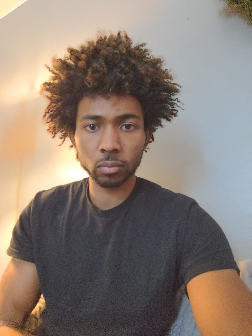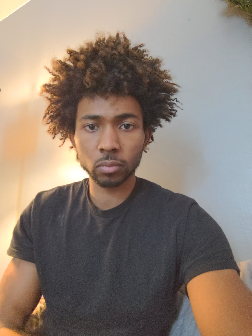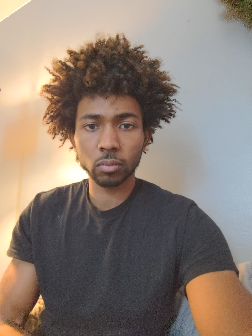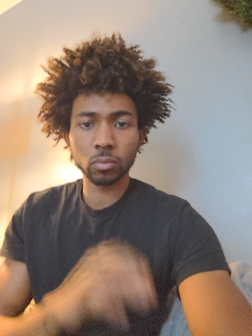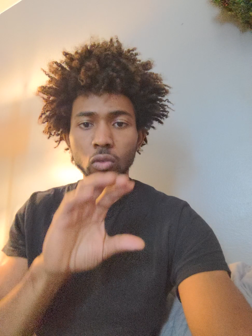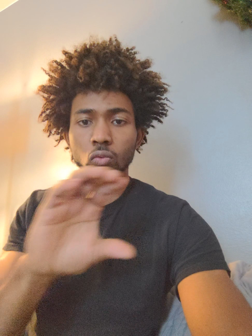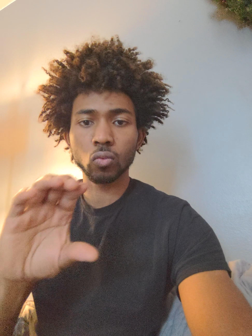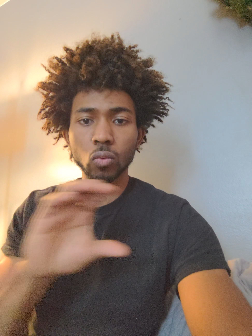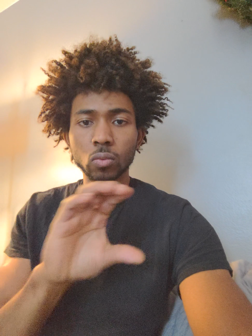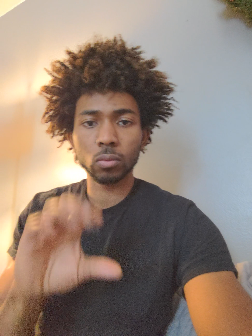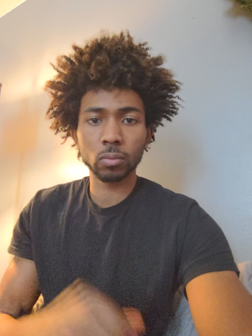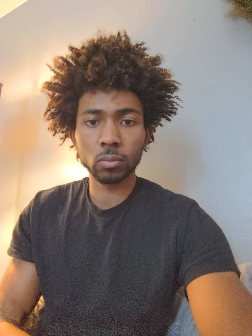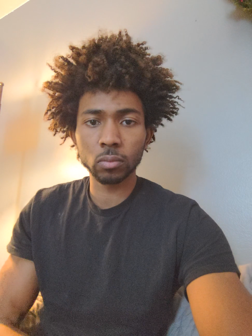chocolate